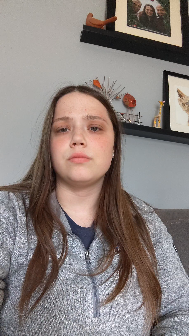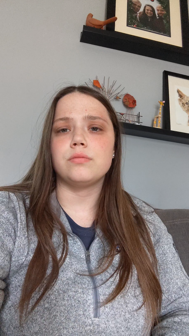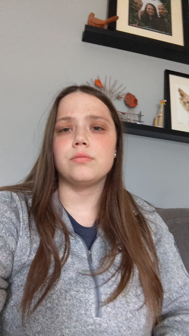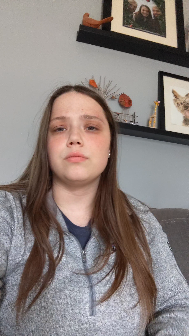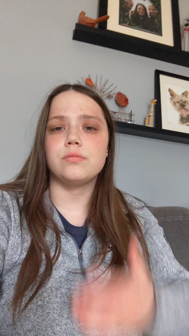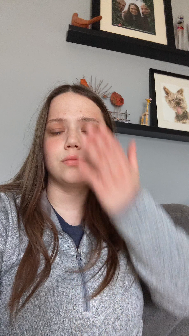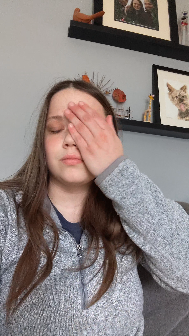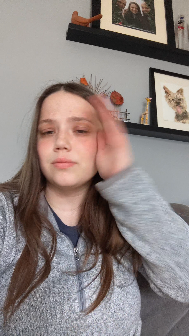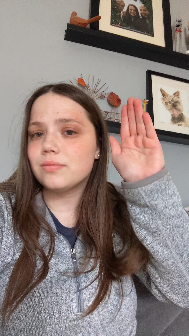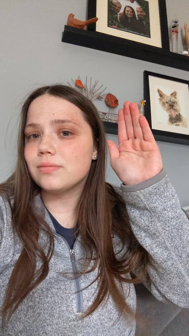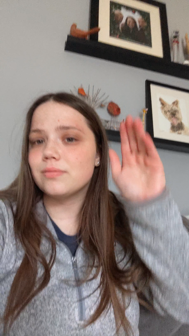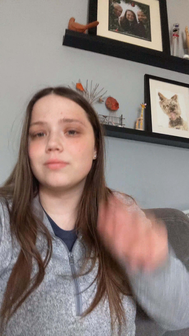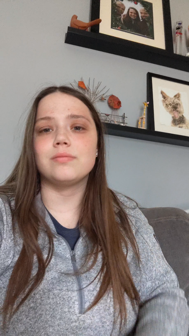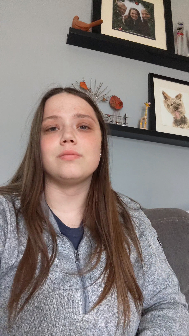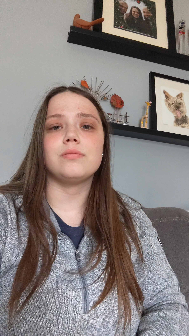peekaboo